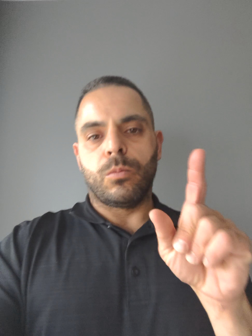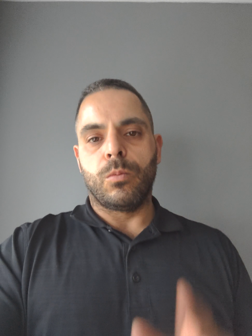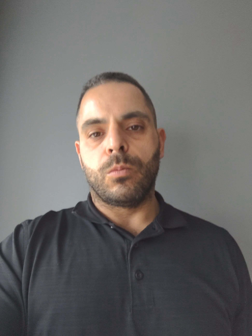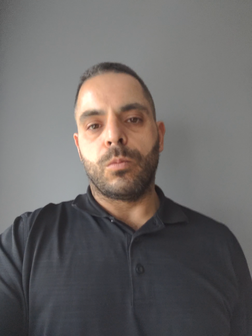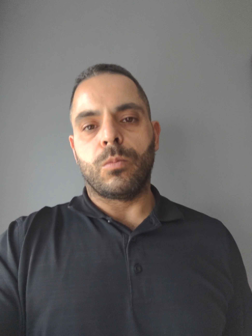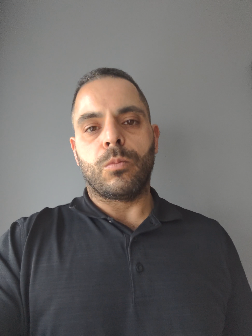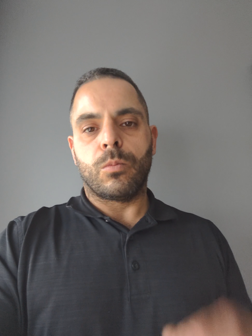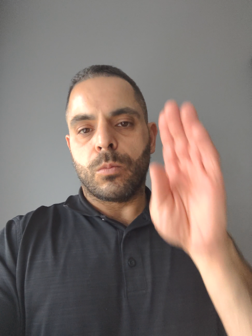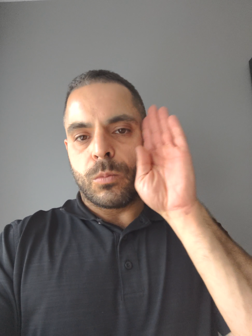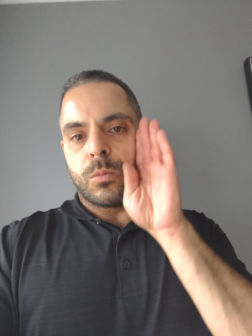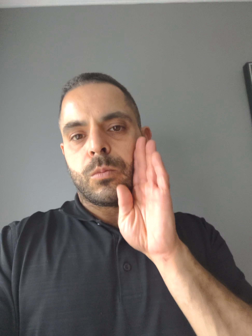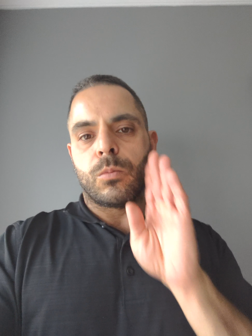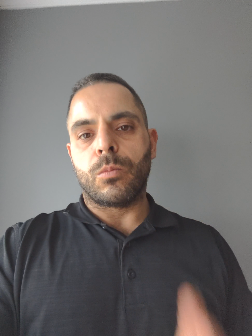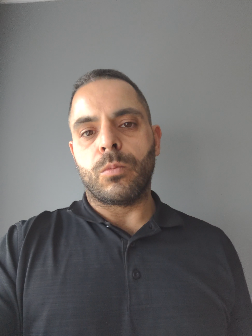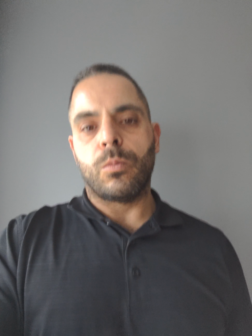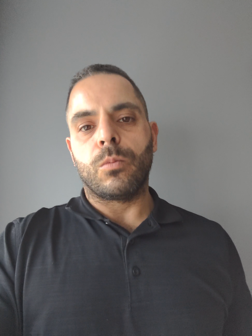brown